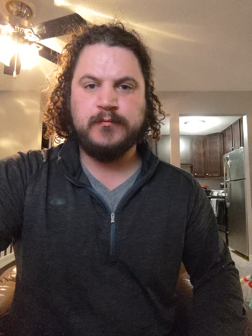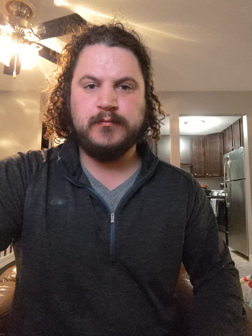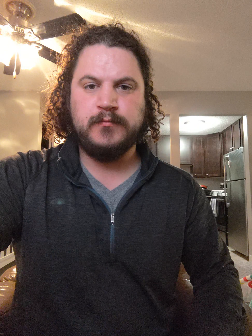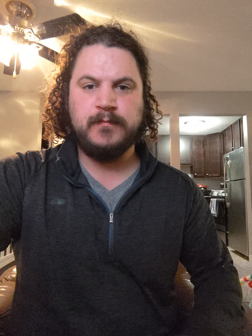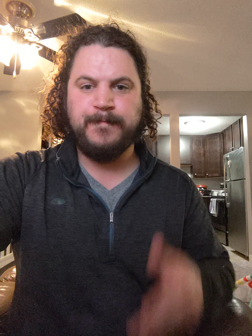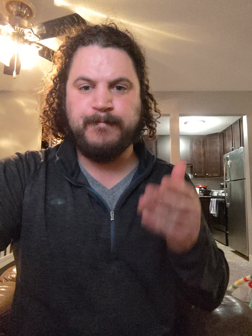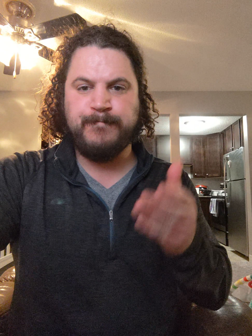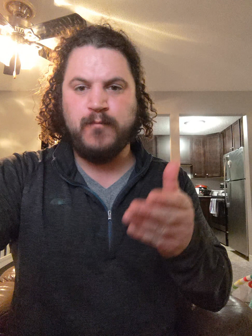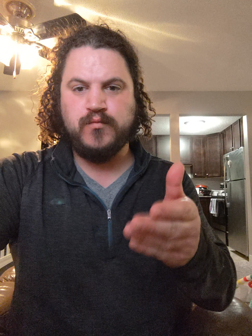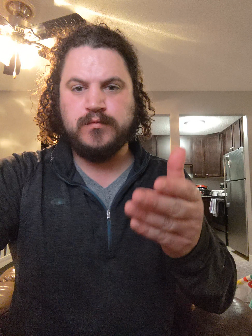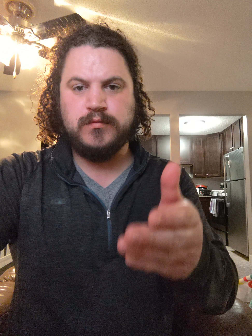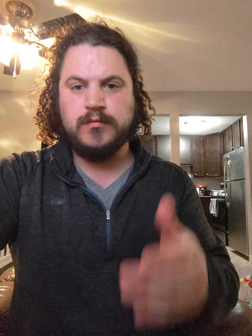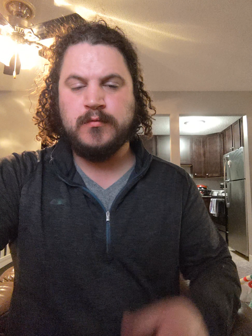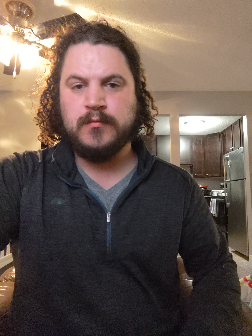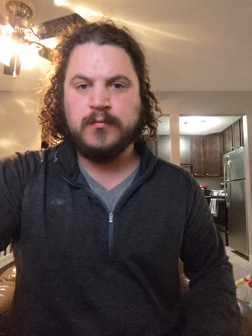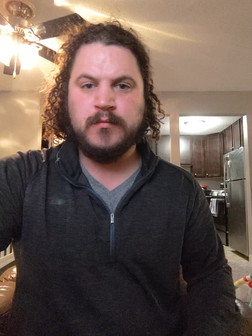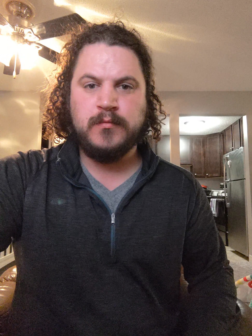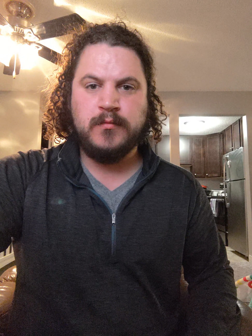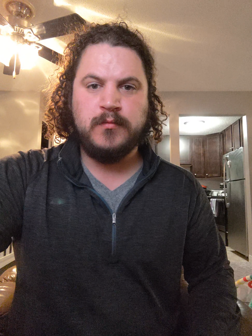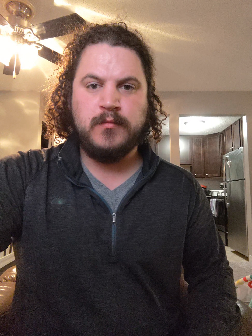boat